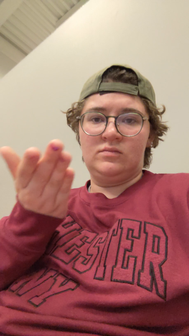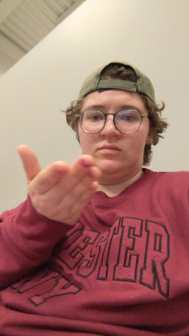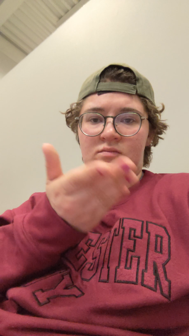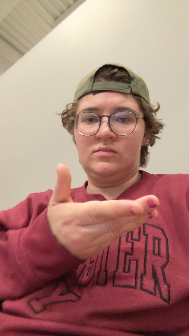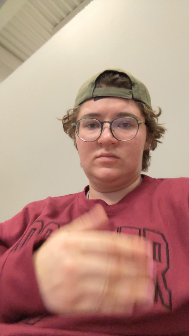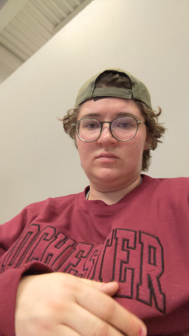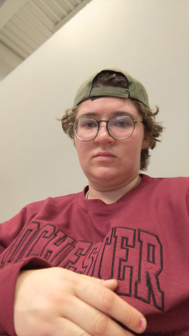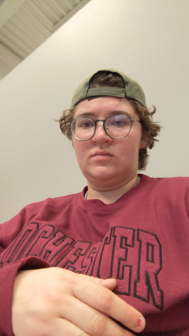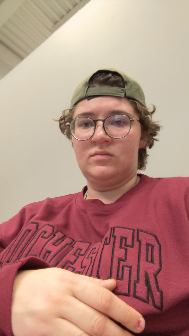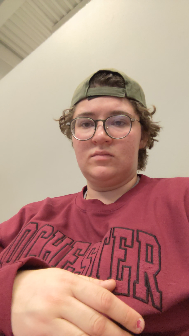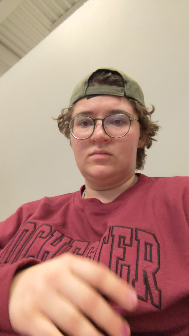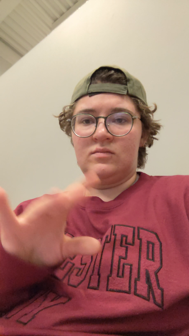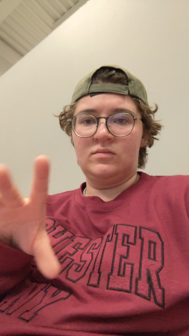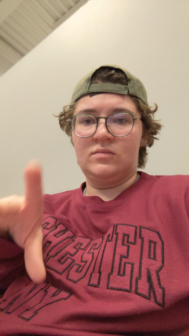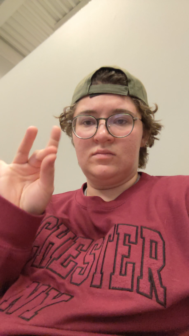pick